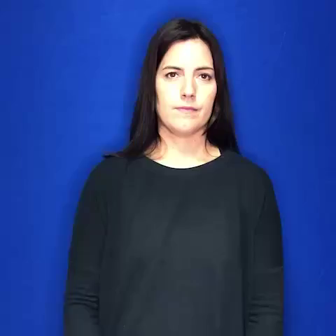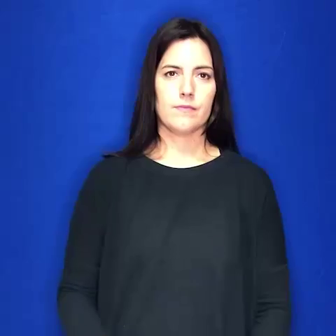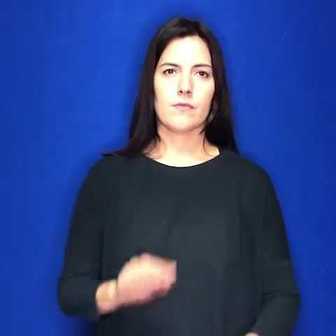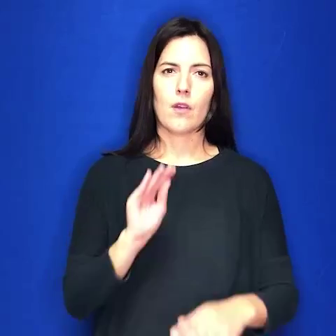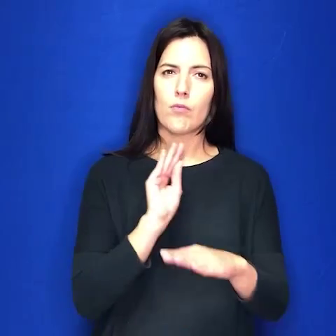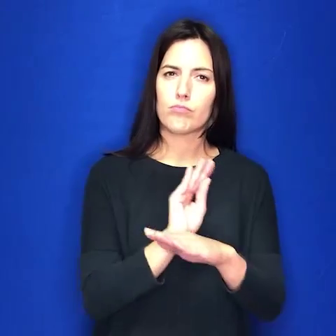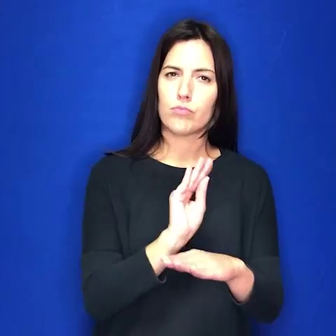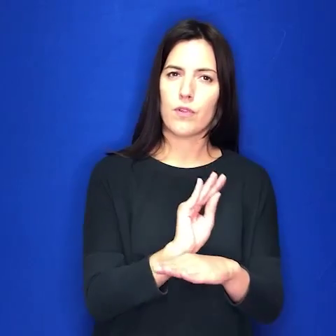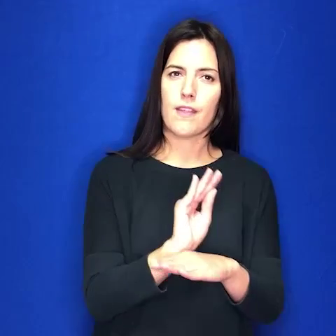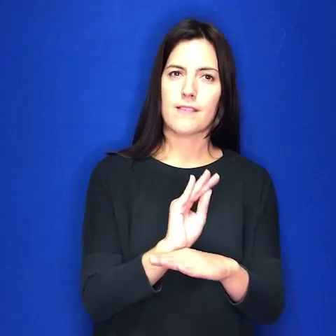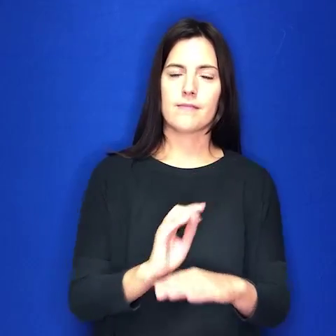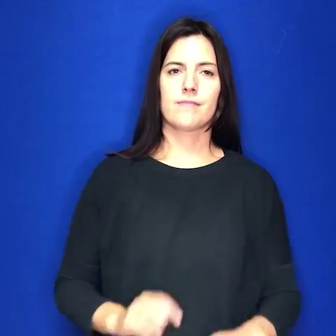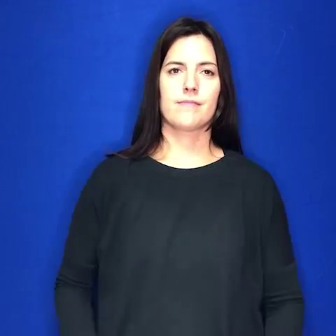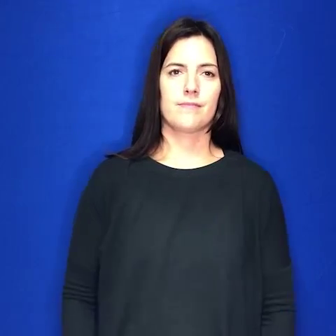cuidar